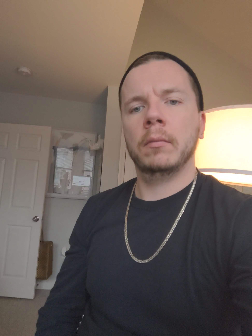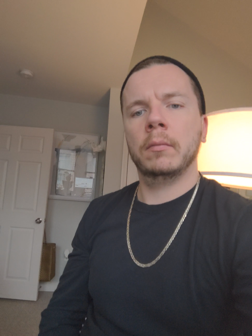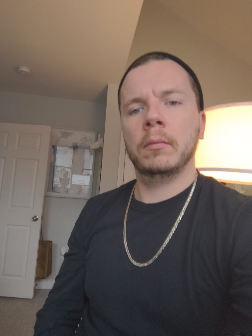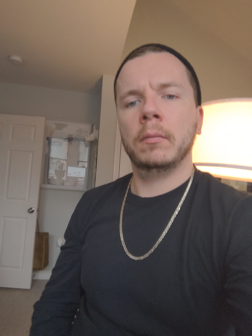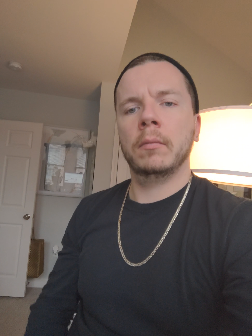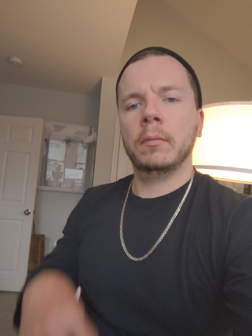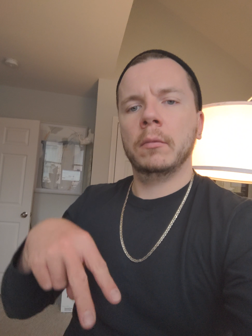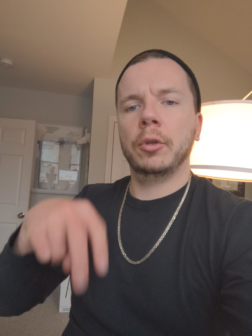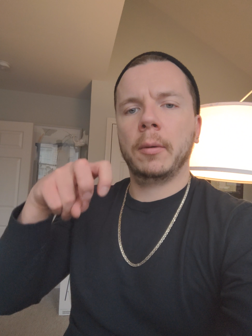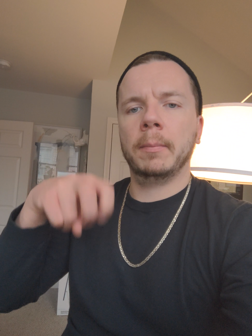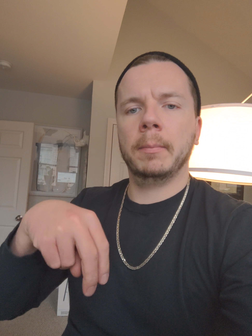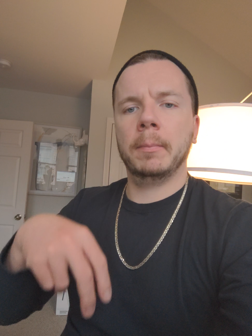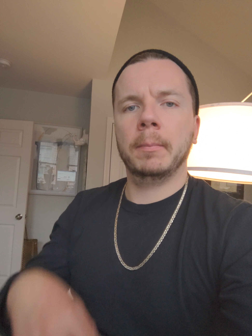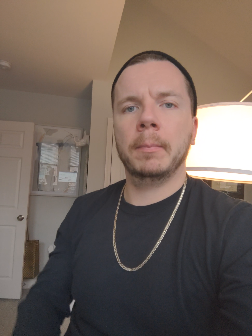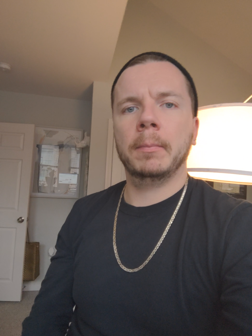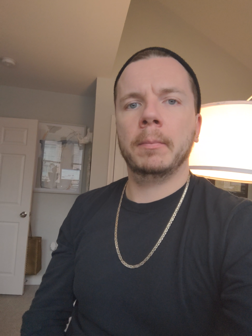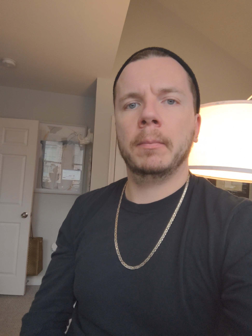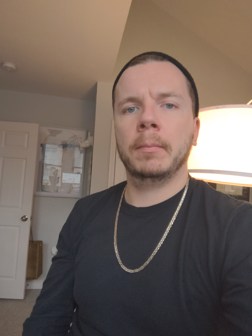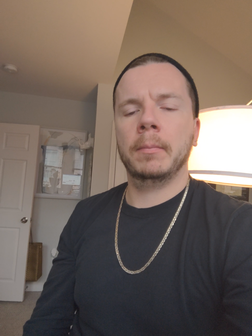jump